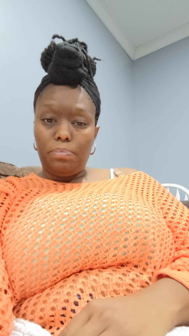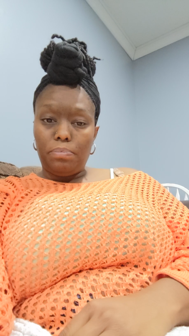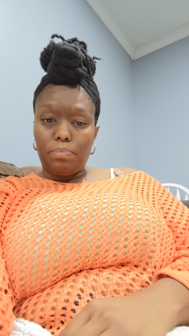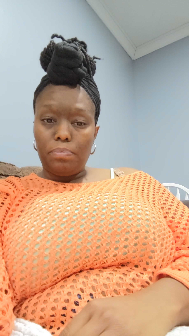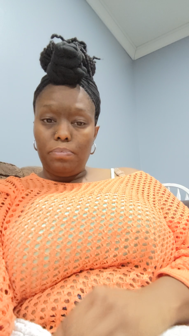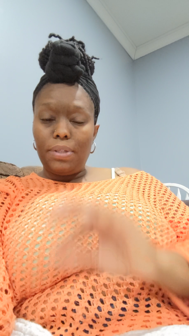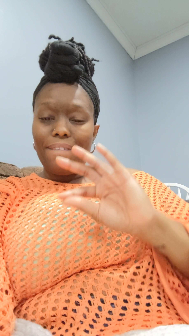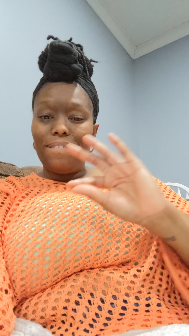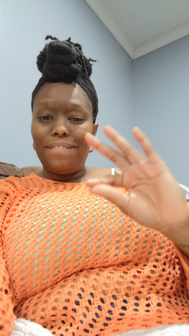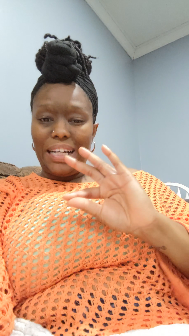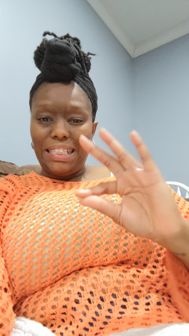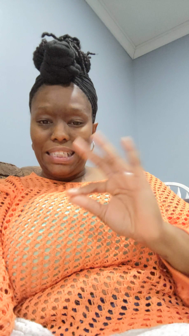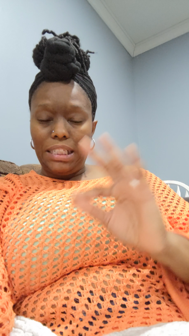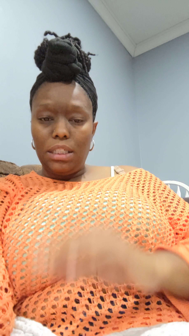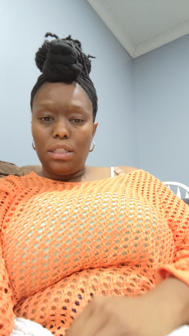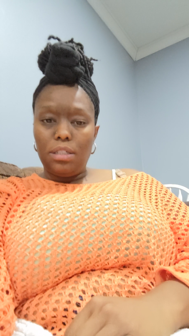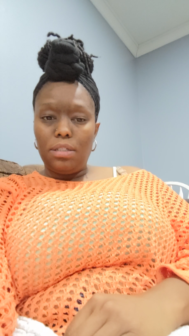fit